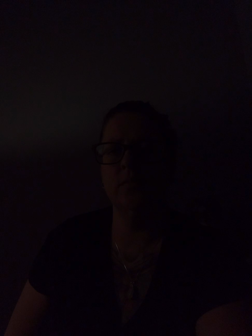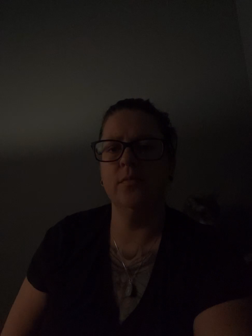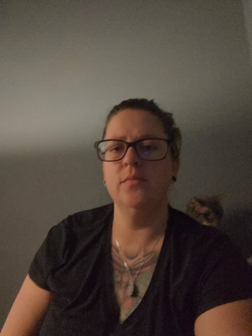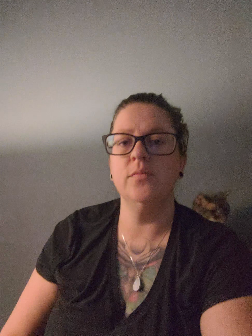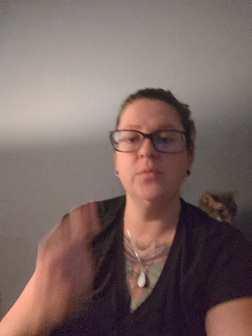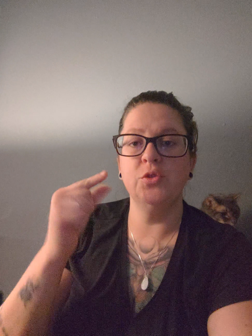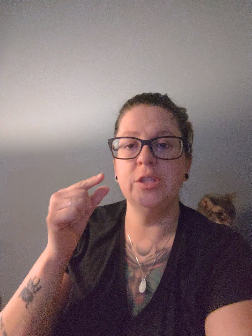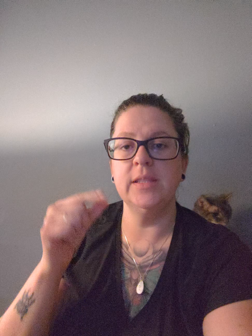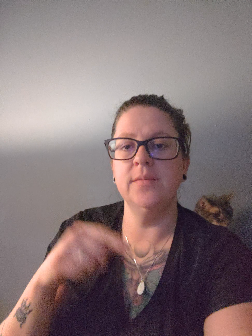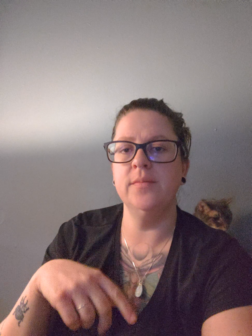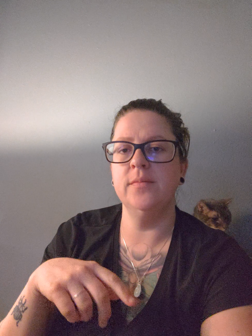green